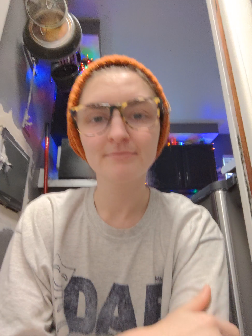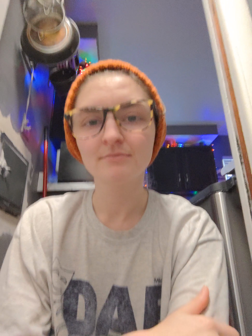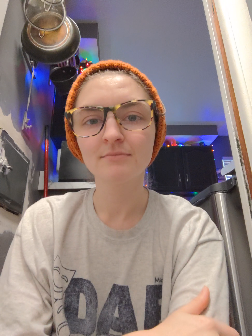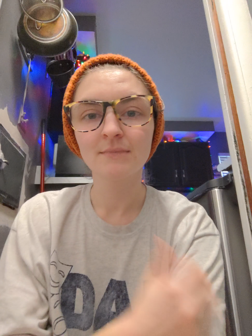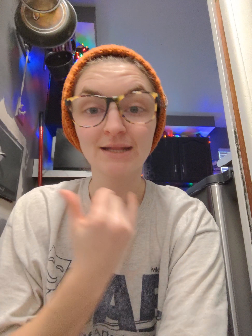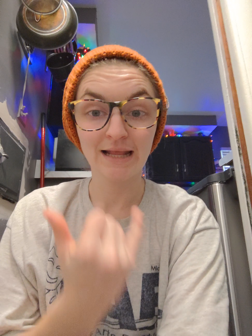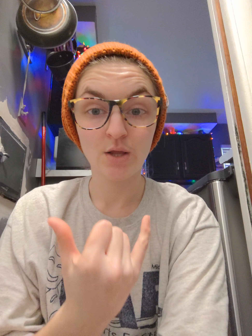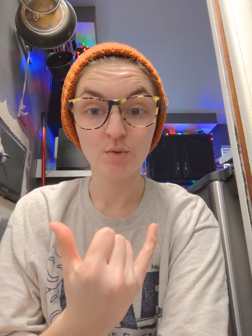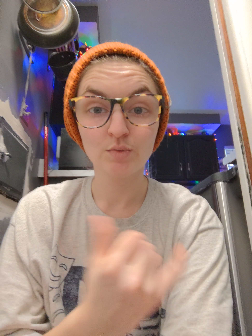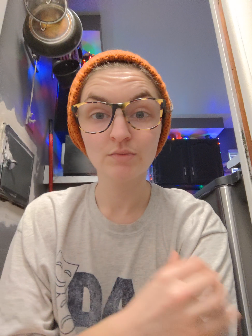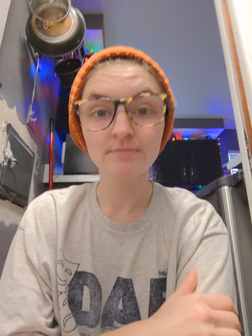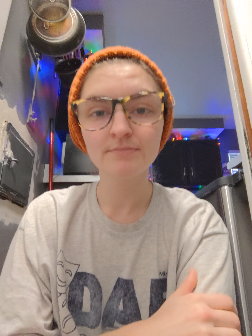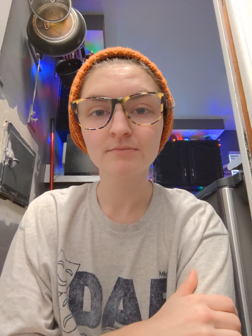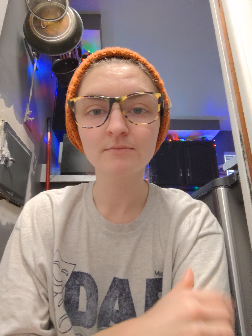now